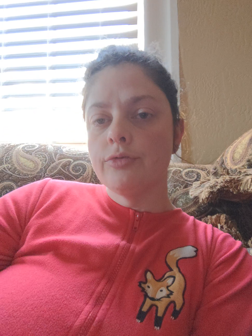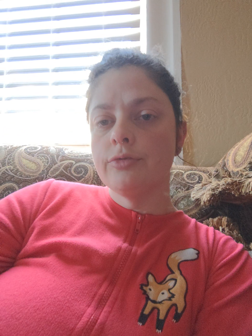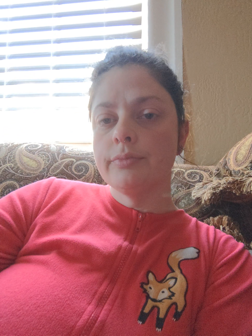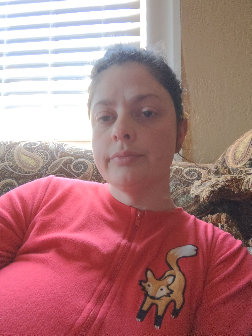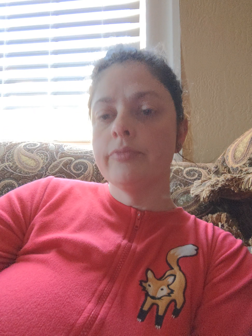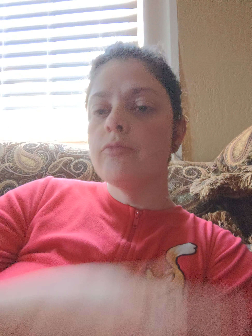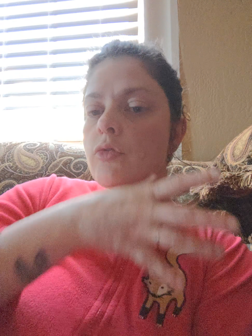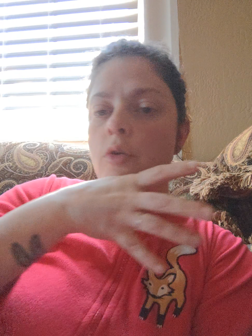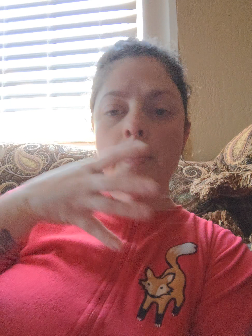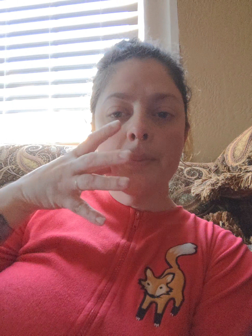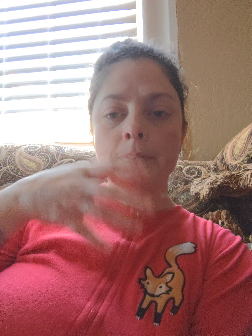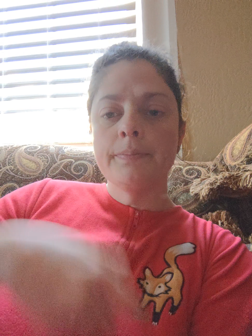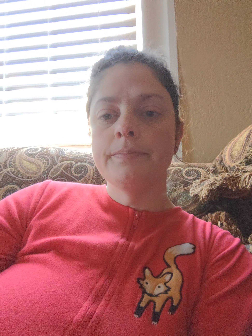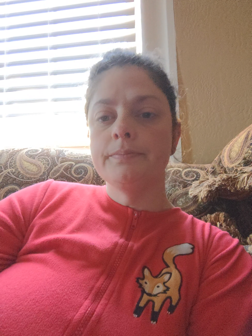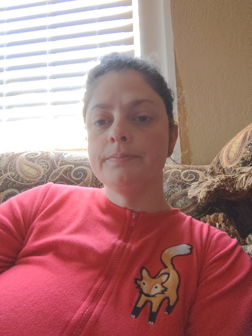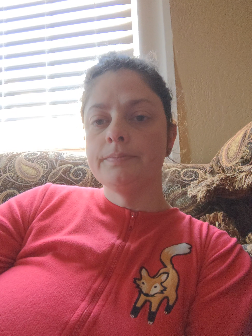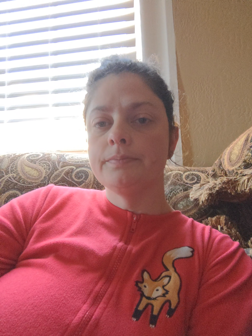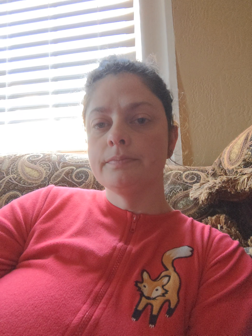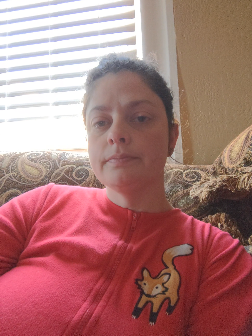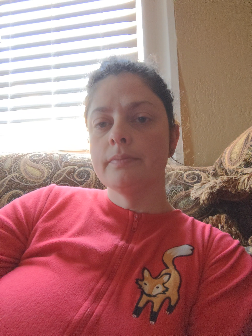farm